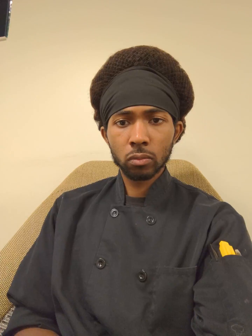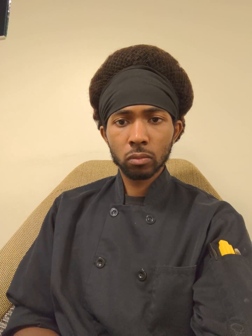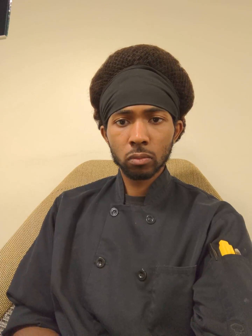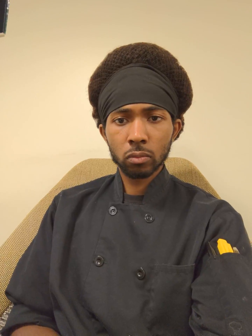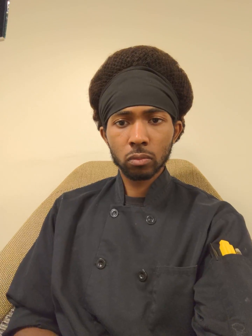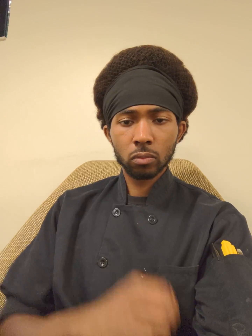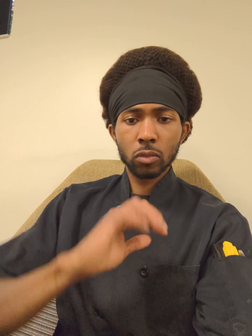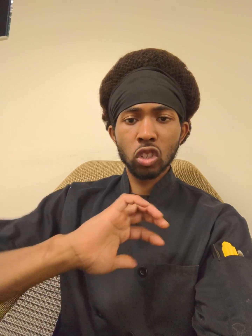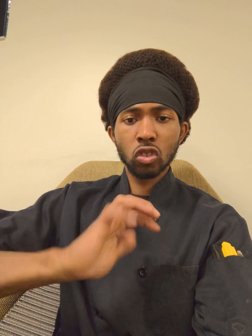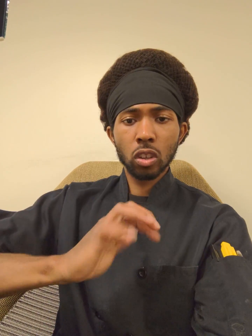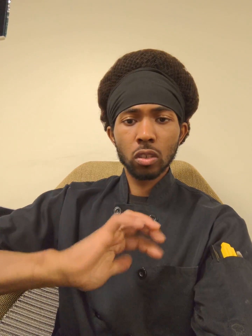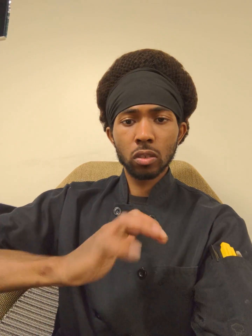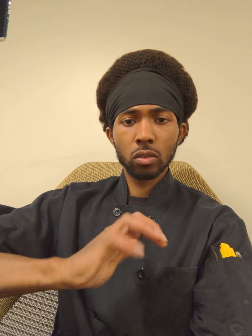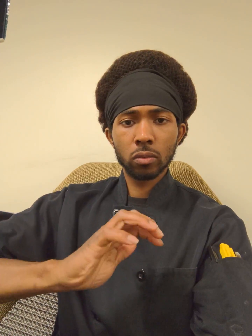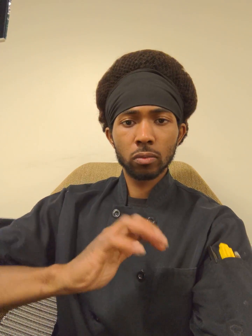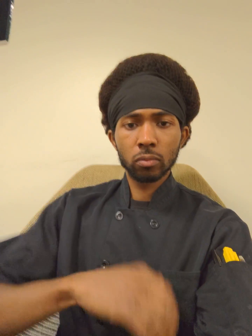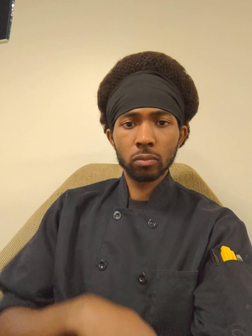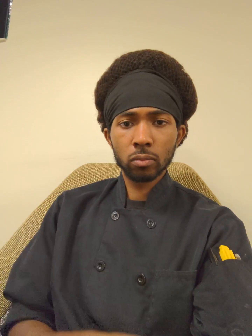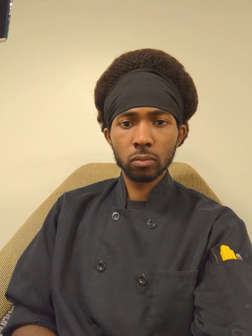cheese